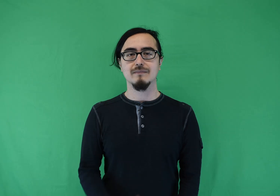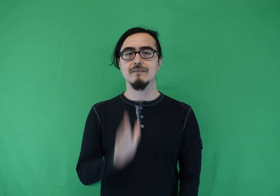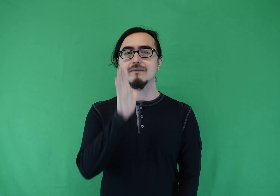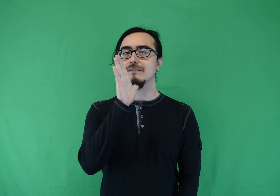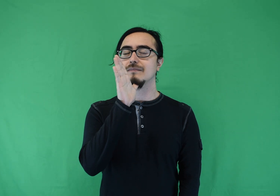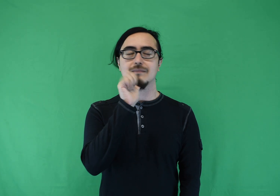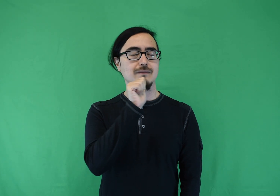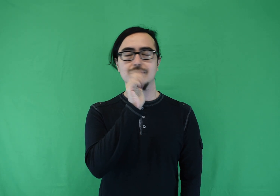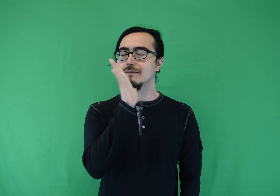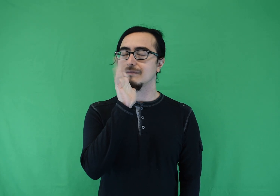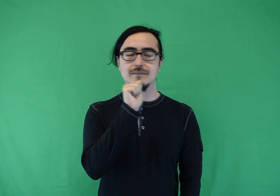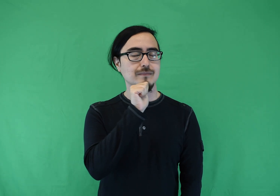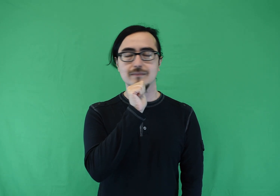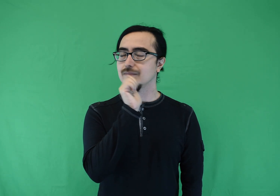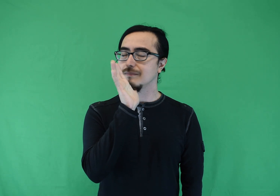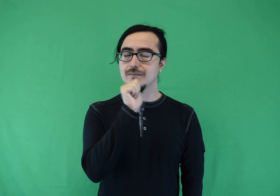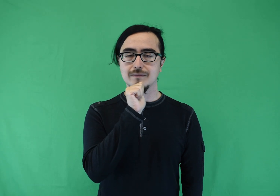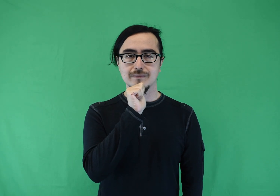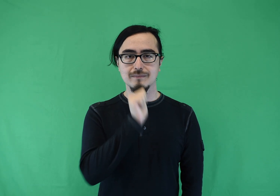no poder